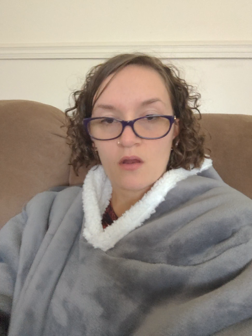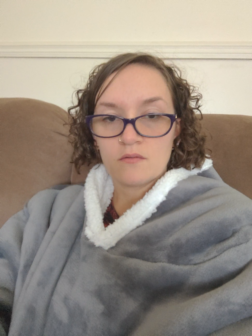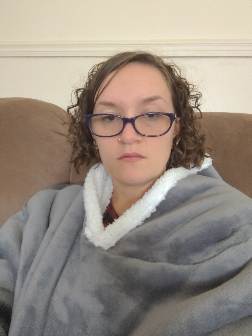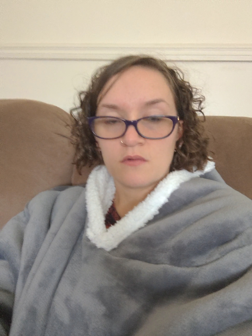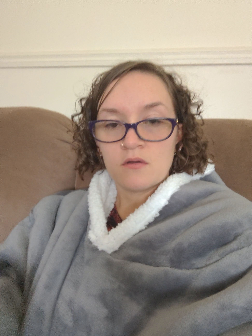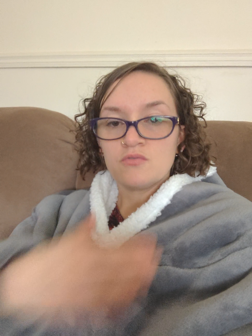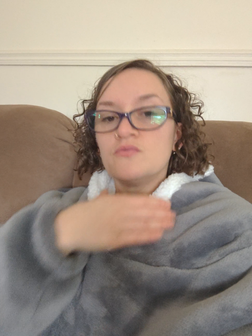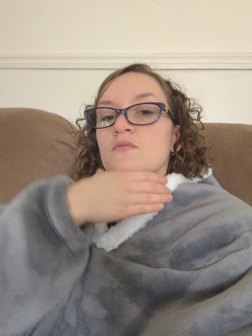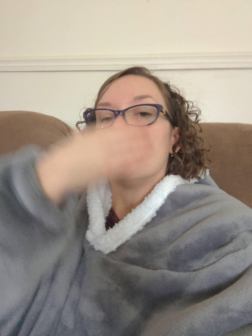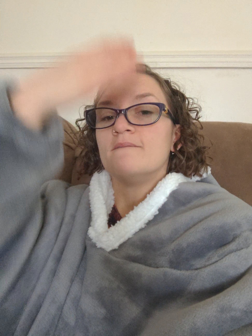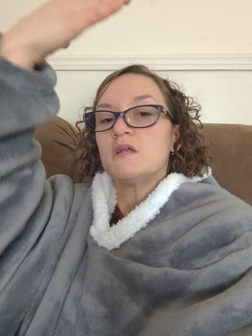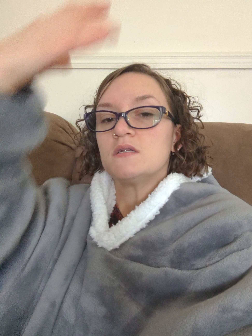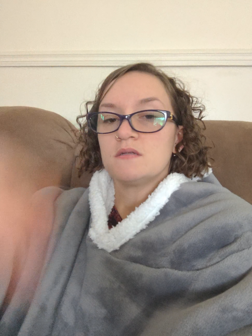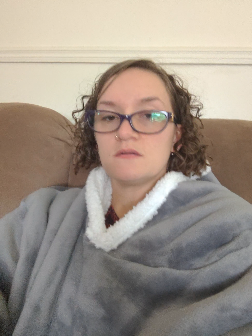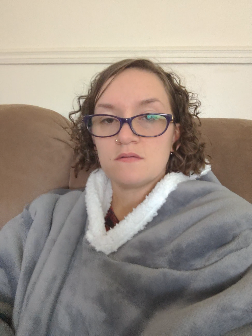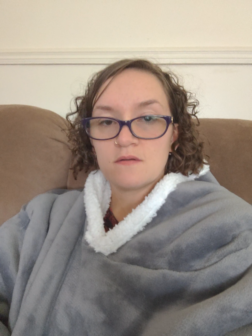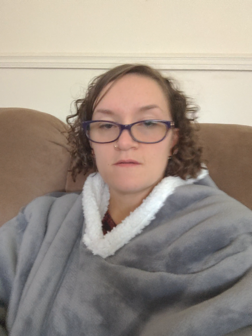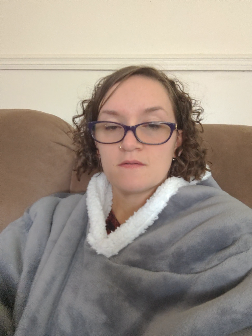giraffe